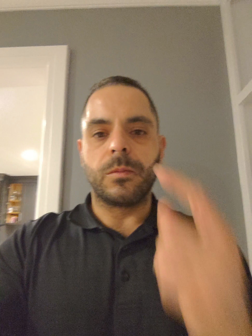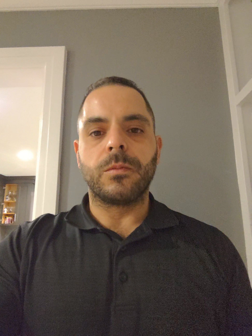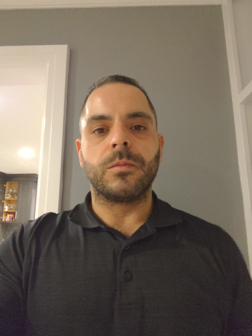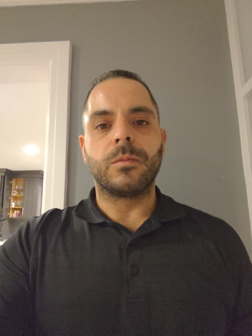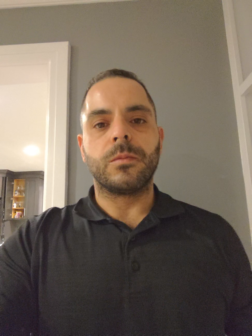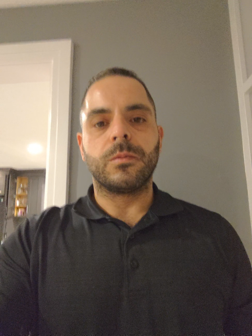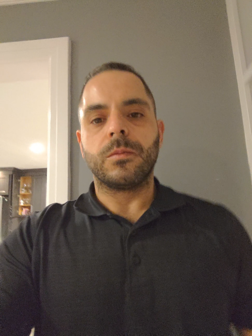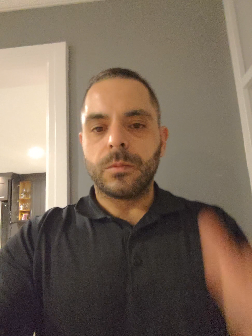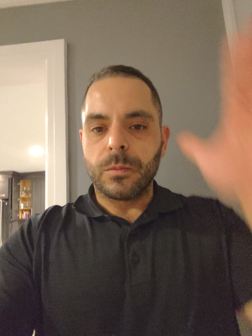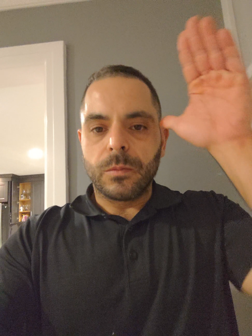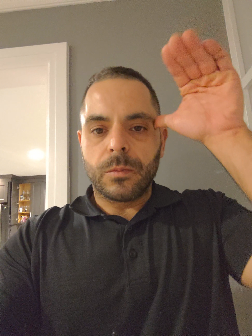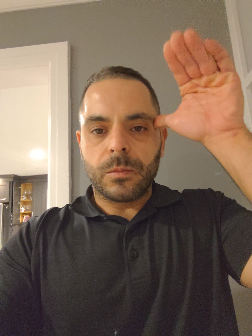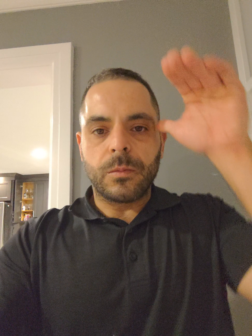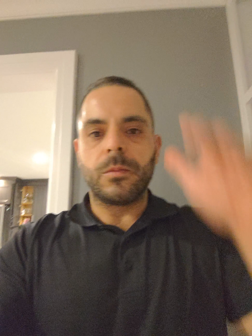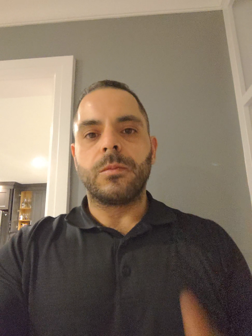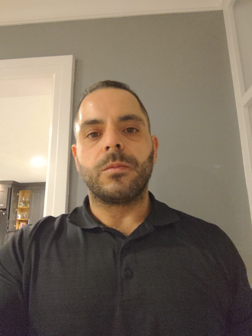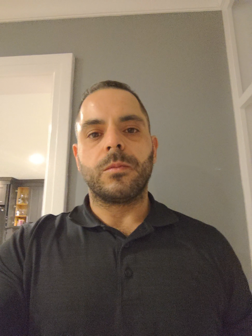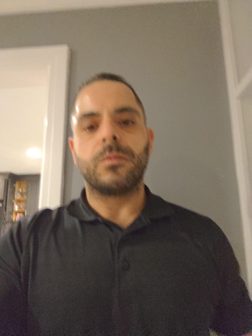donkey